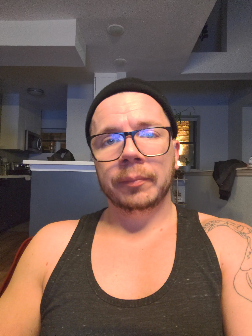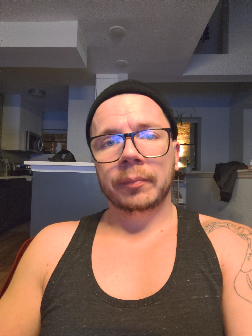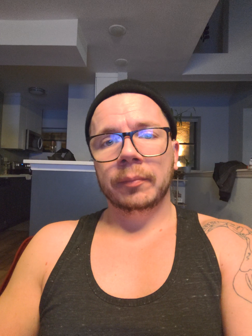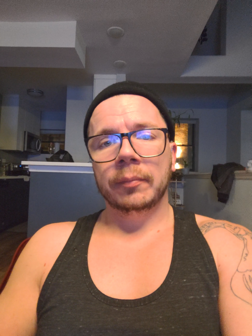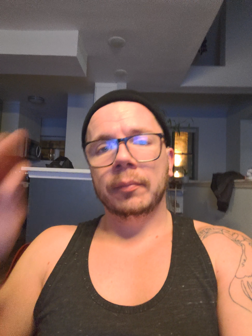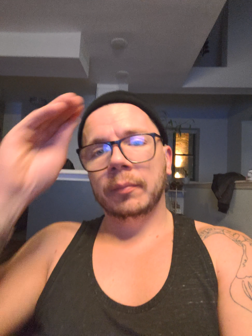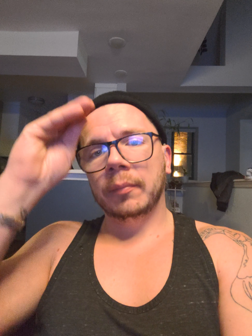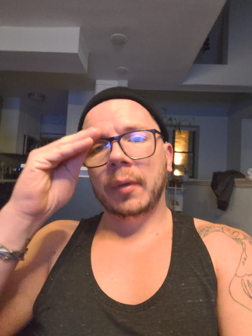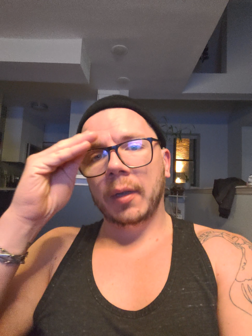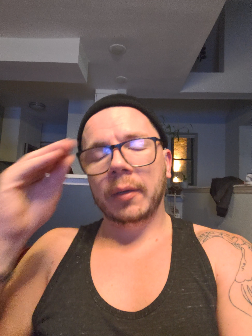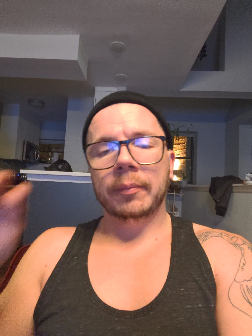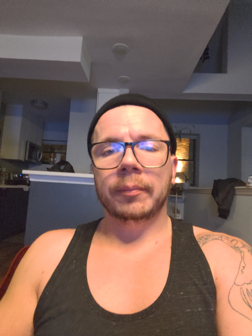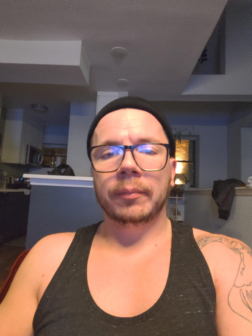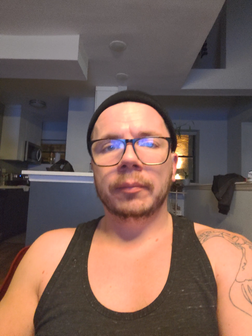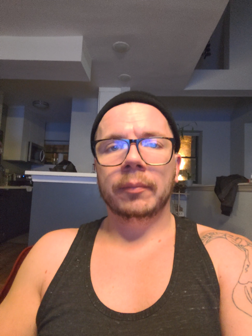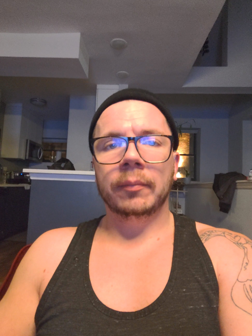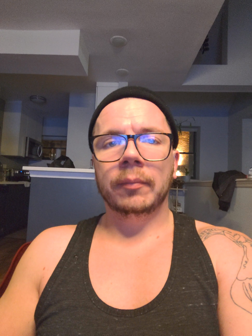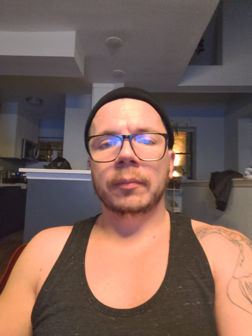hat